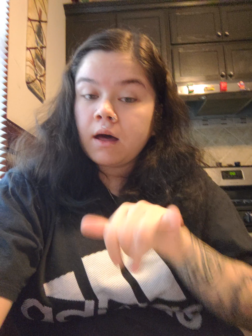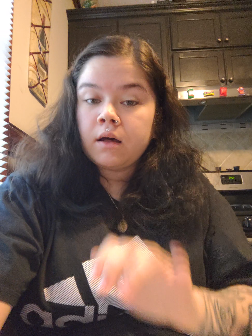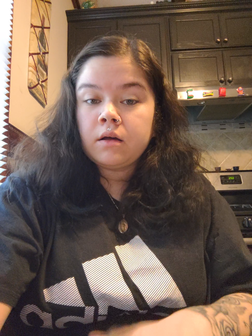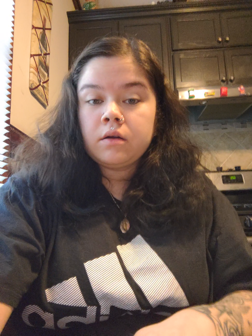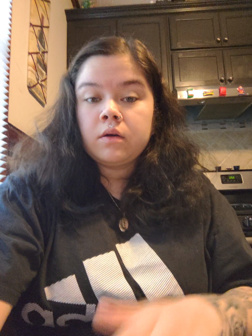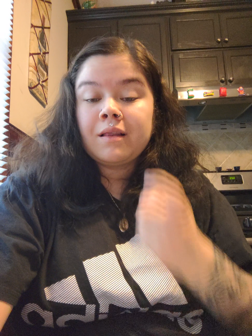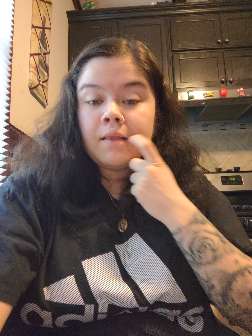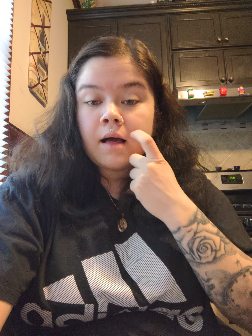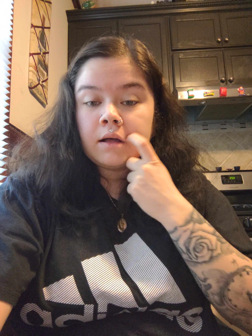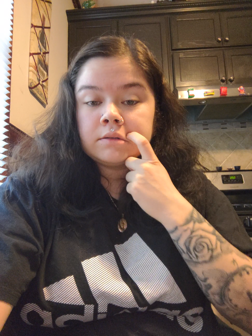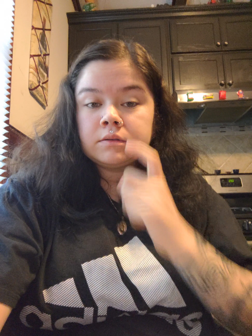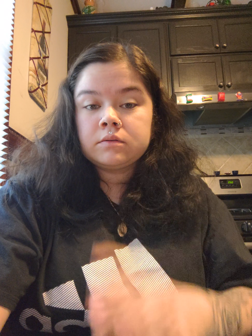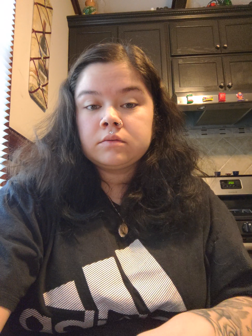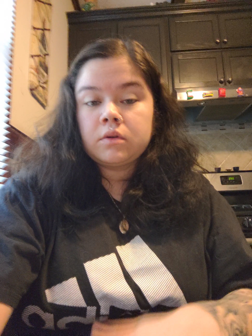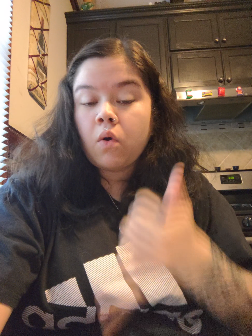window